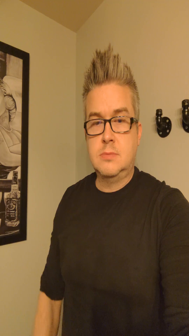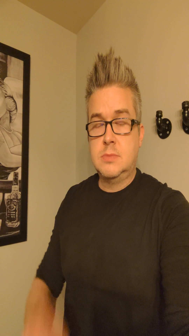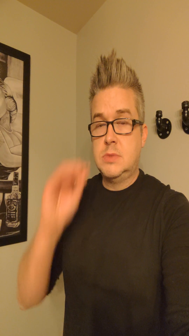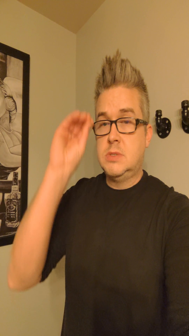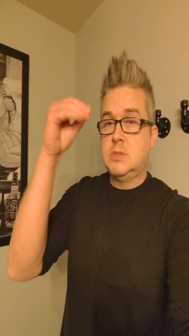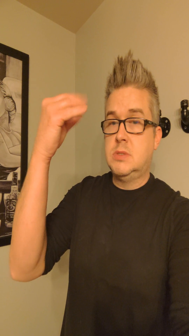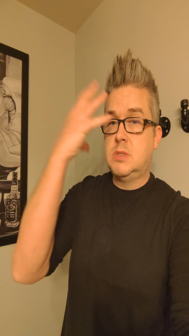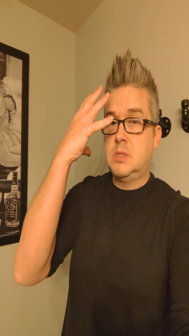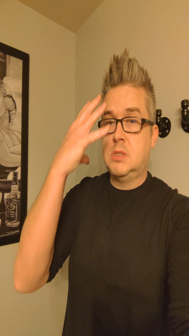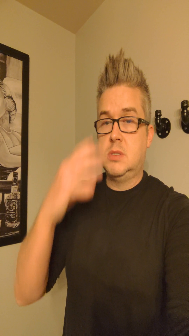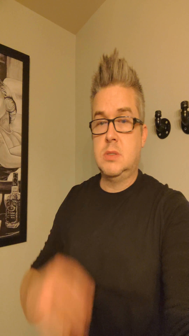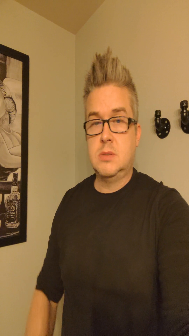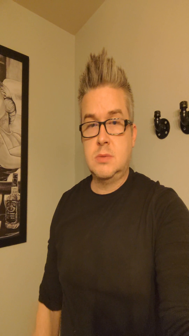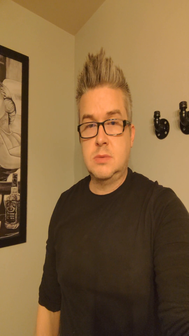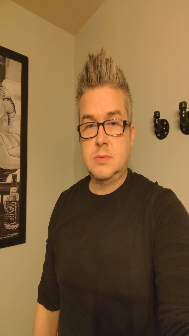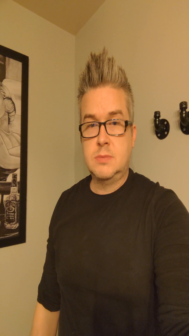sun